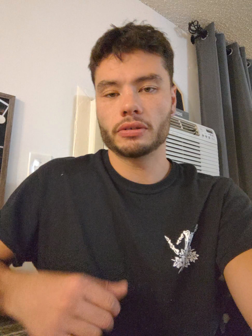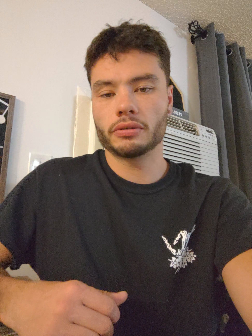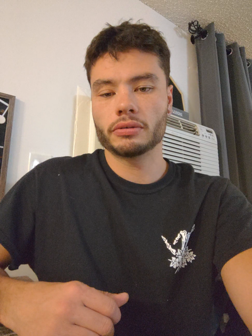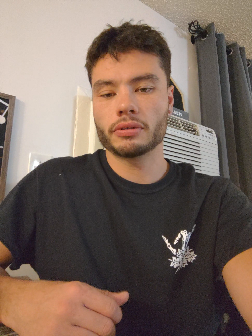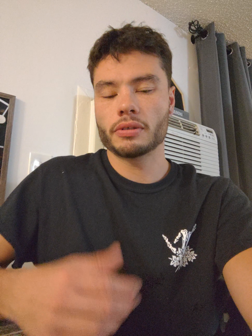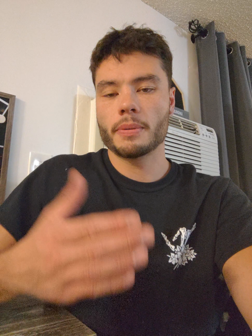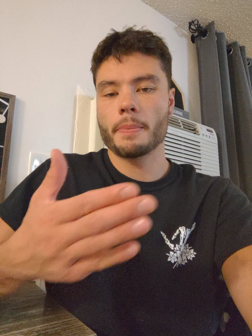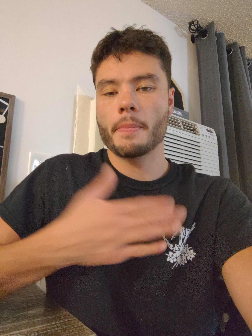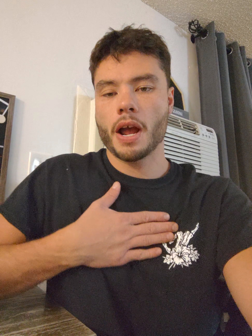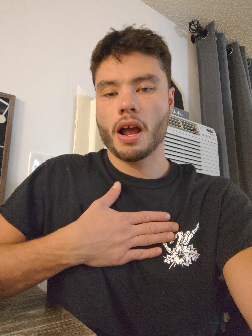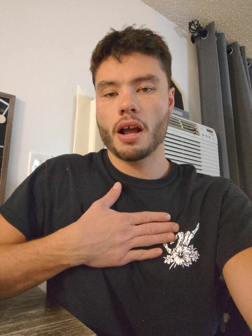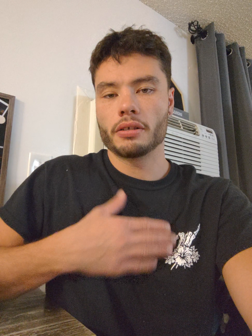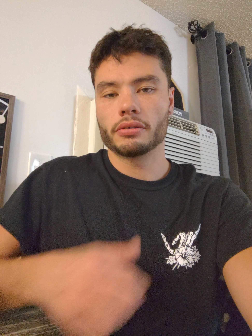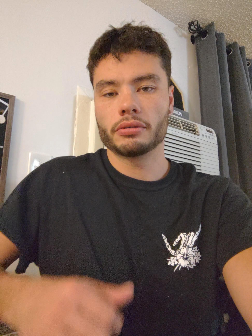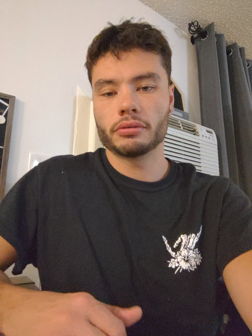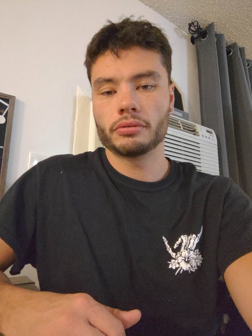my